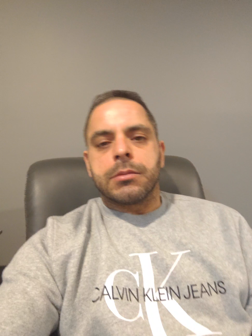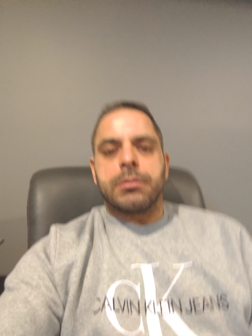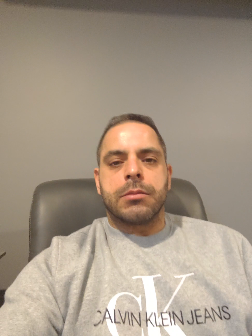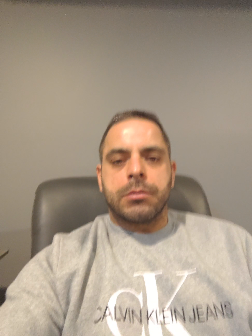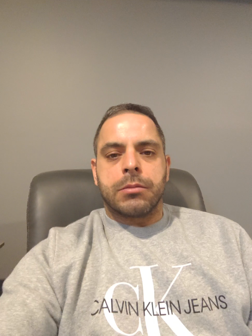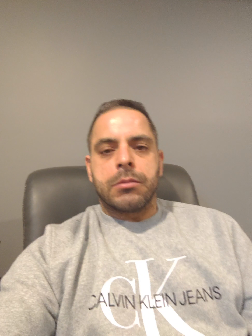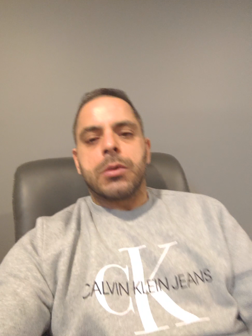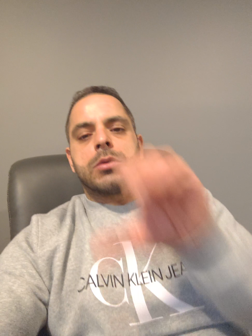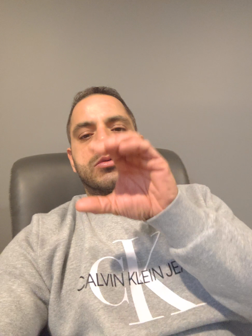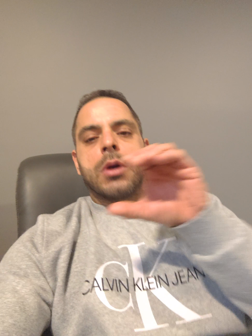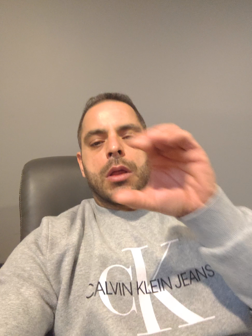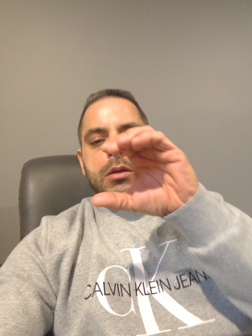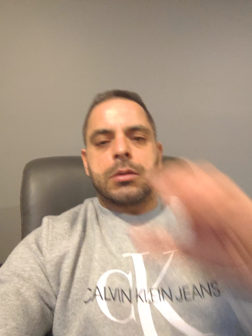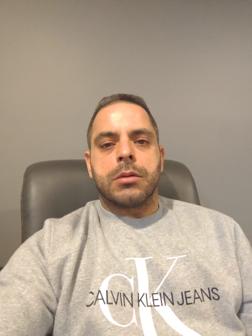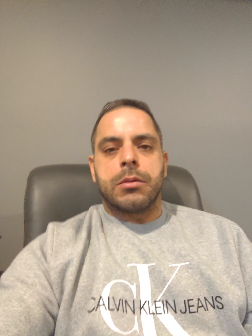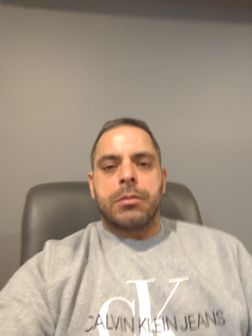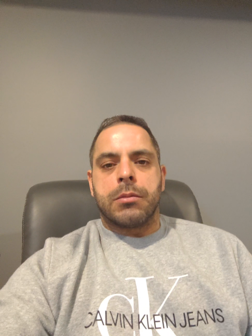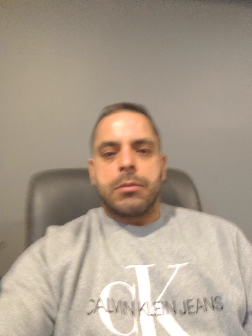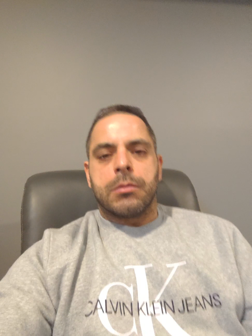chocolate